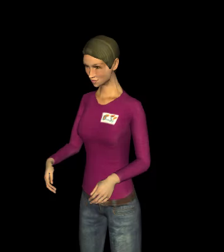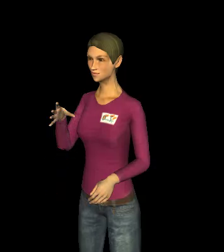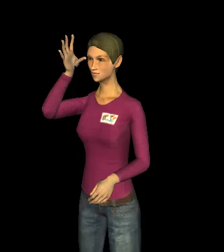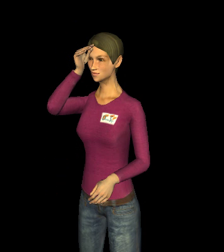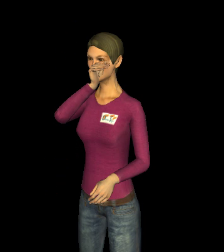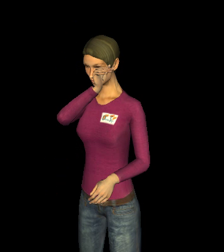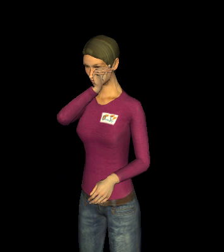ينسى